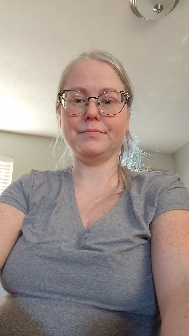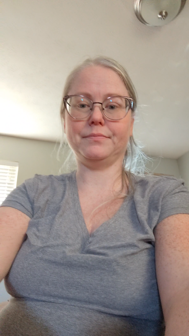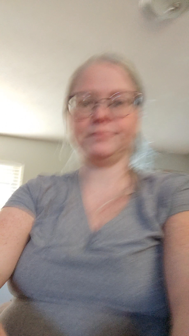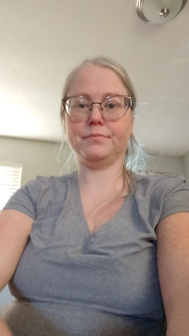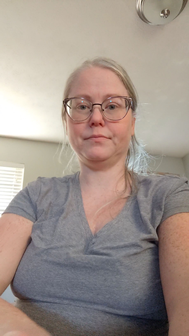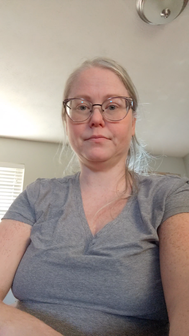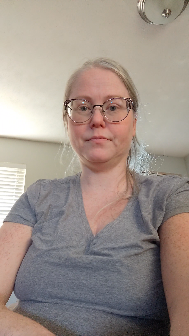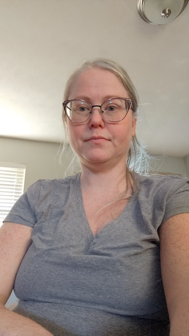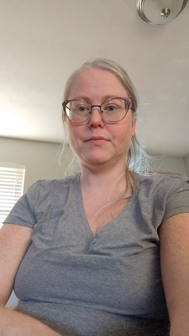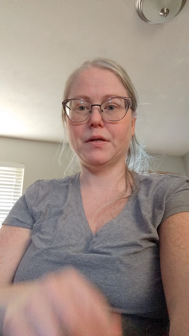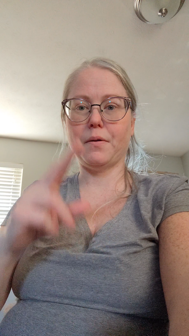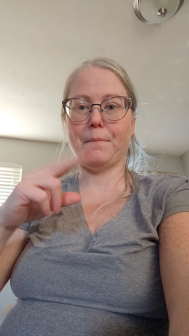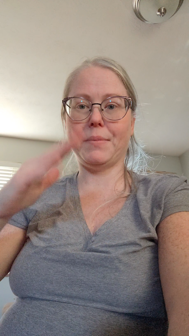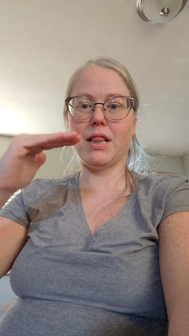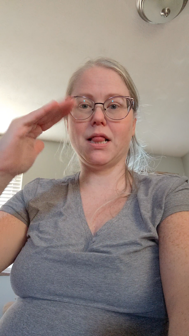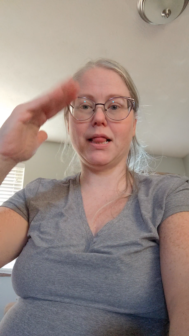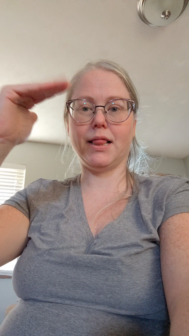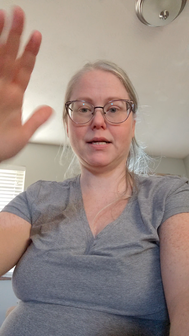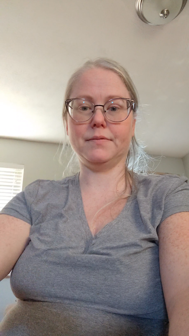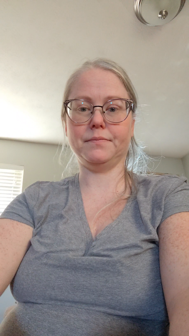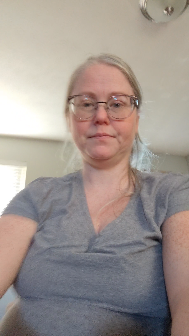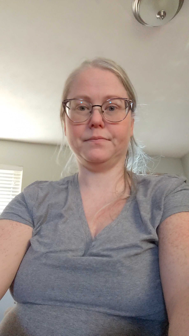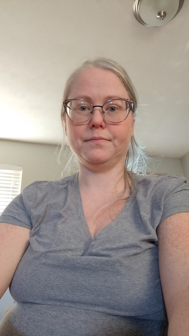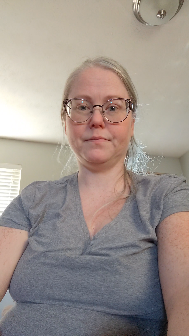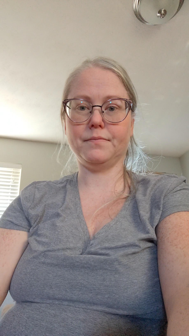build